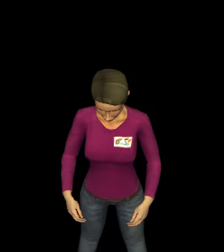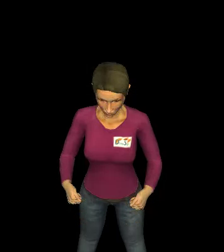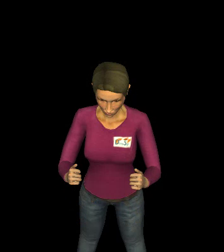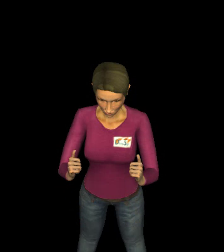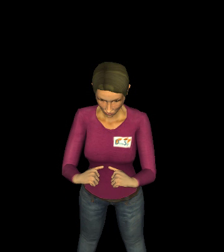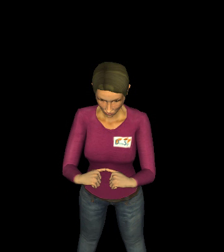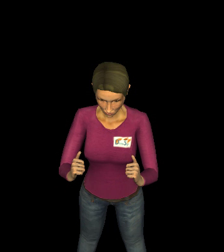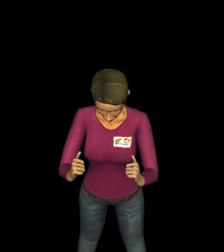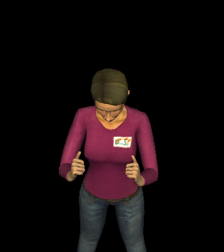حسنا